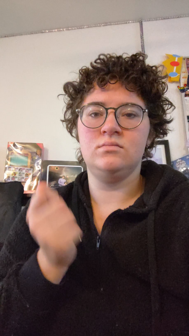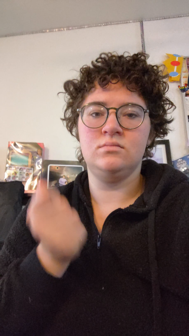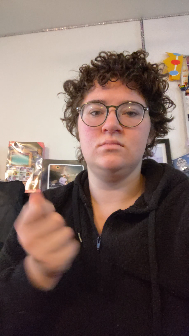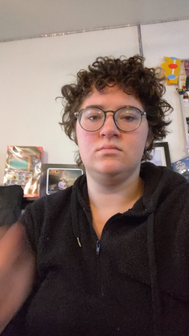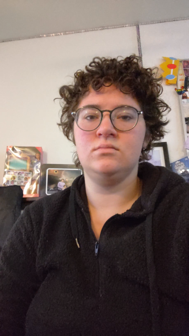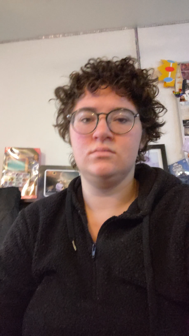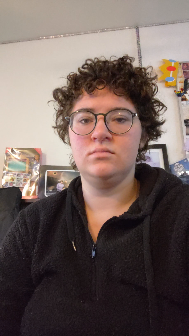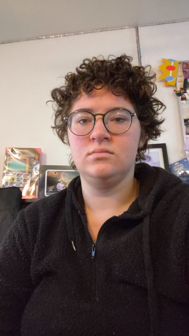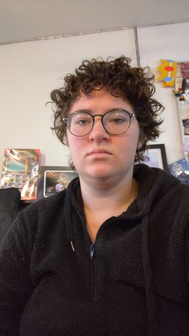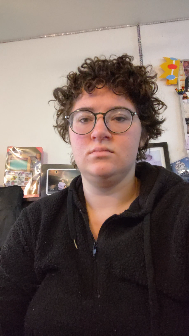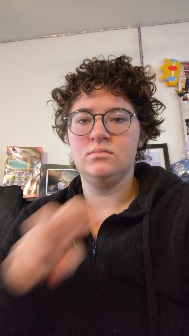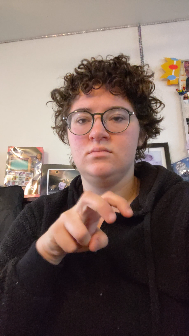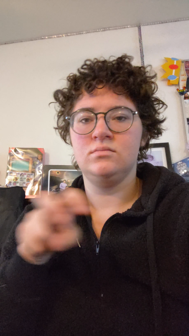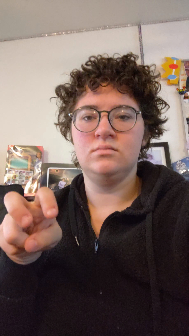bench